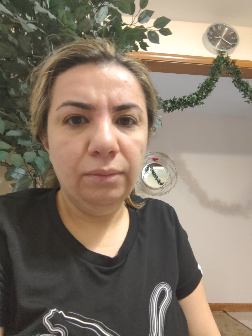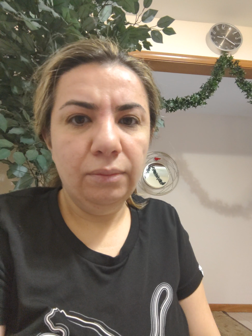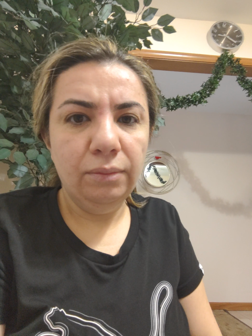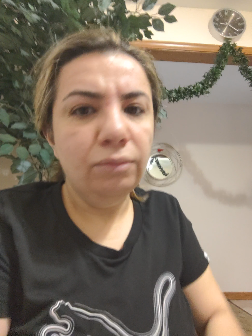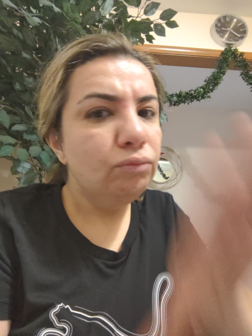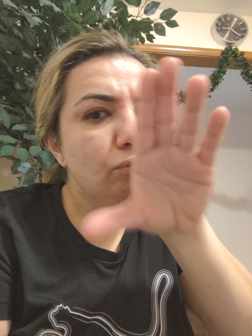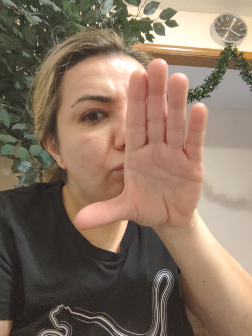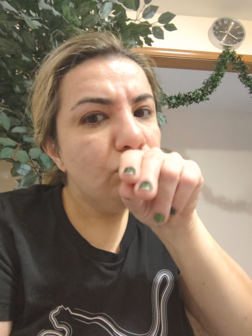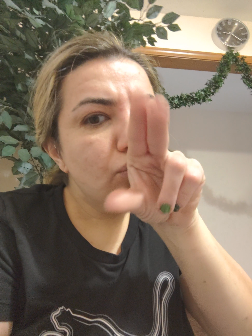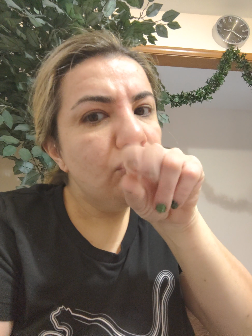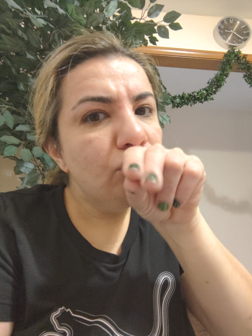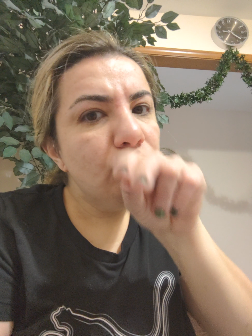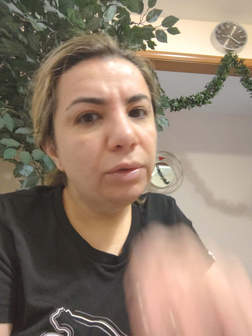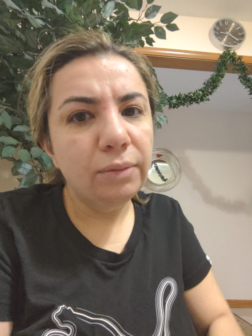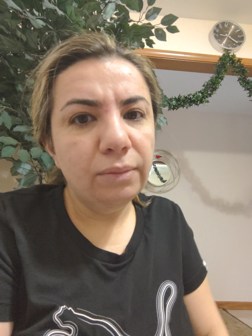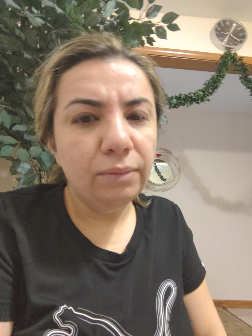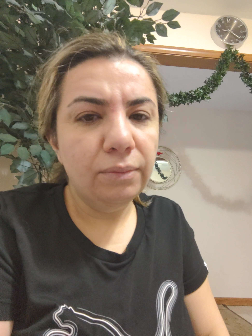duck